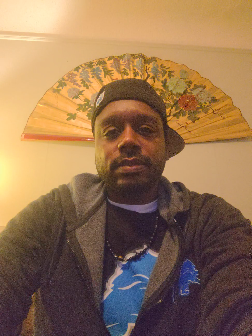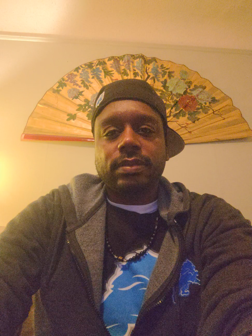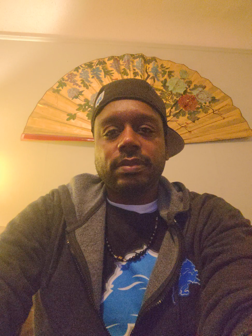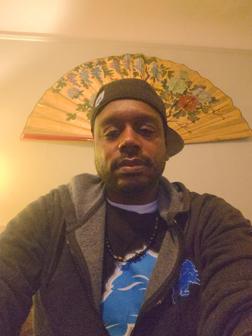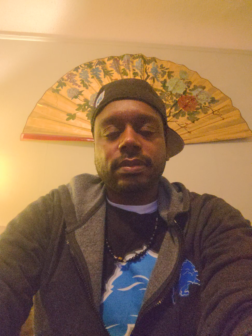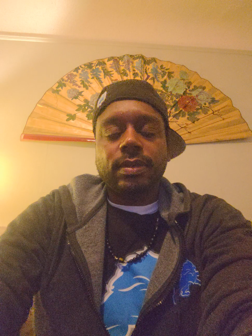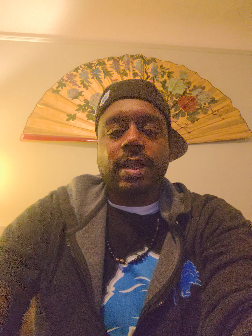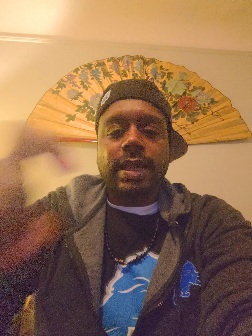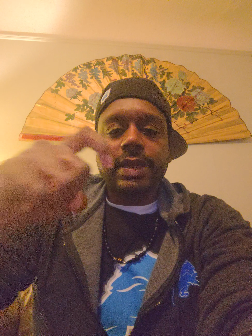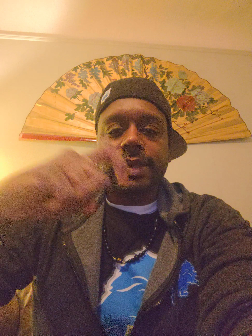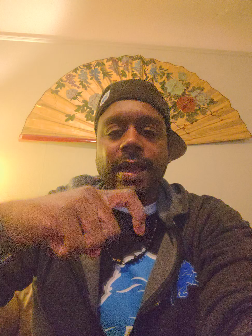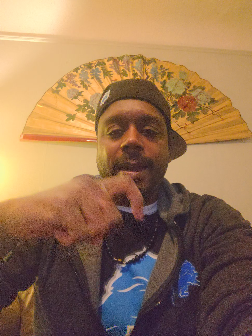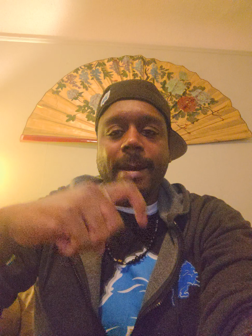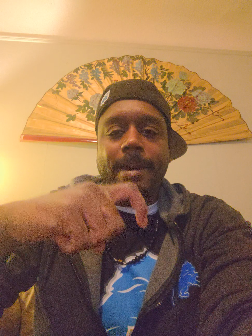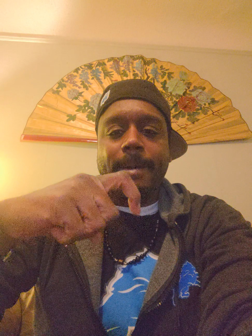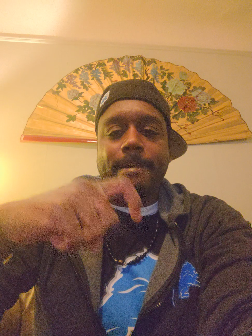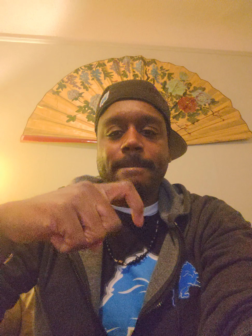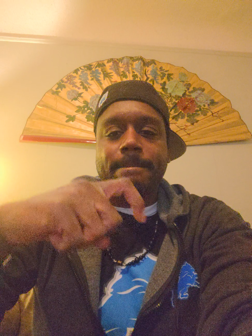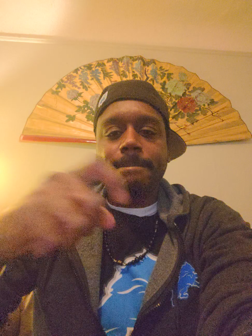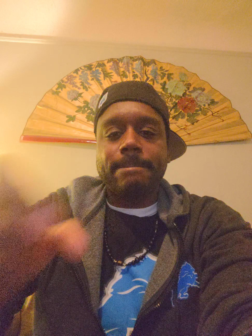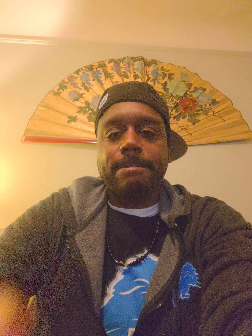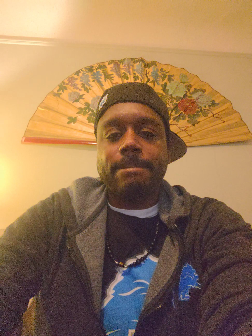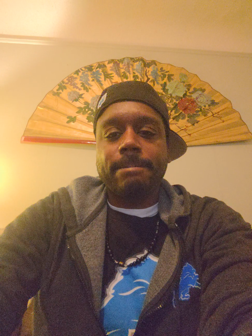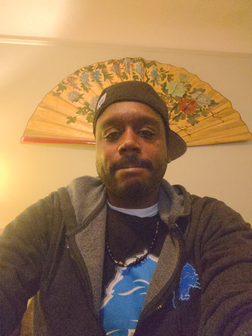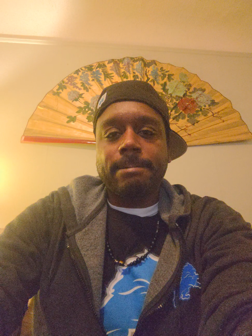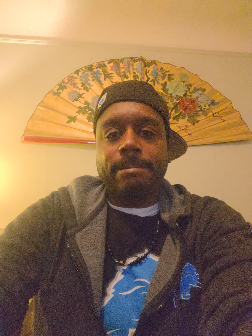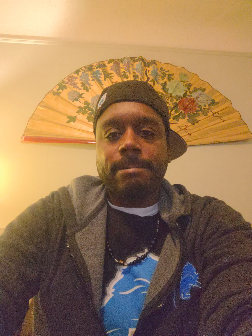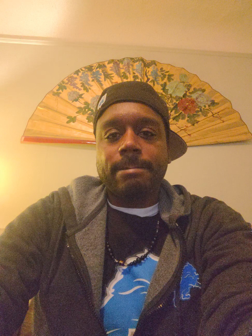time